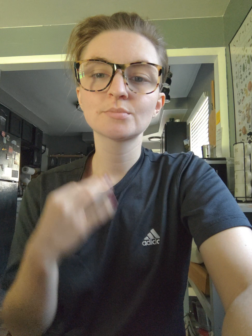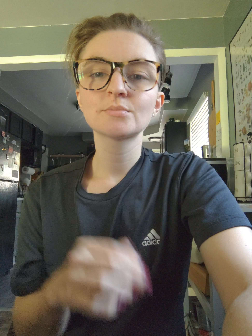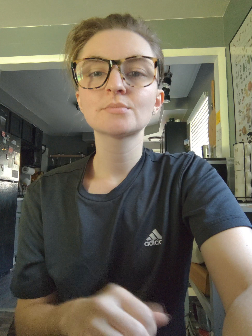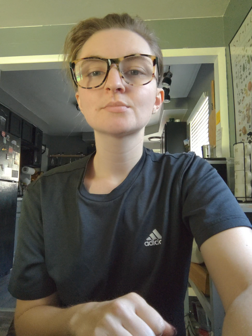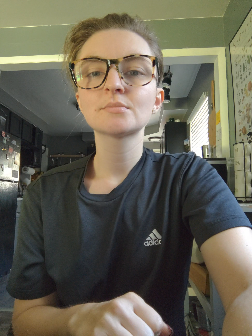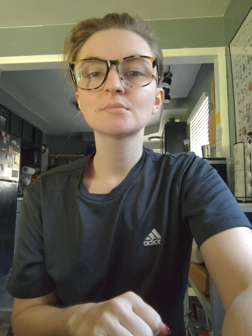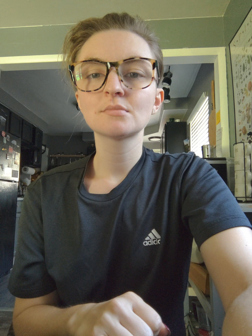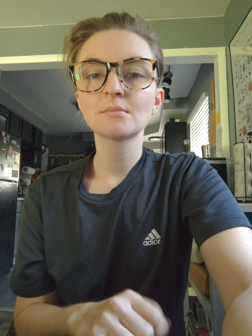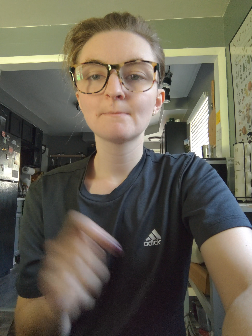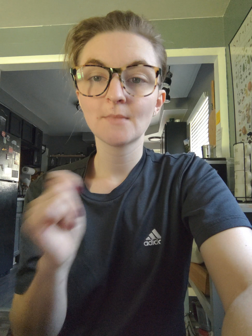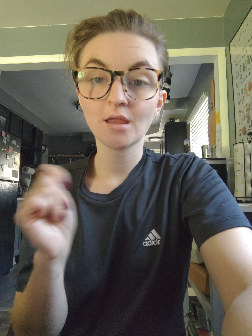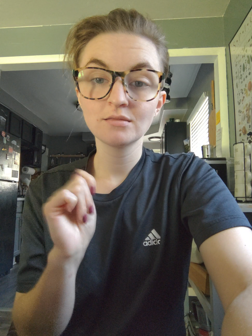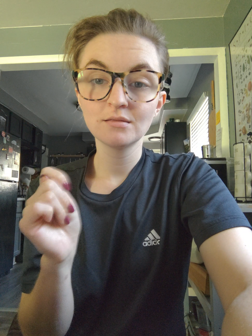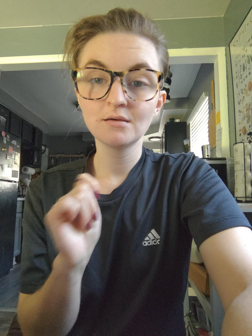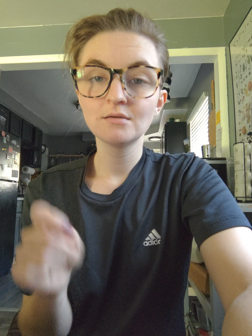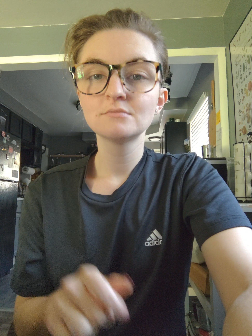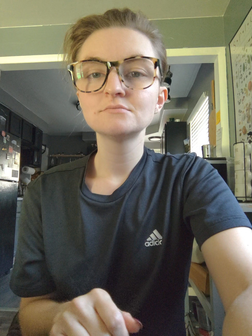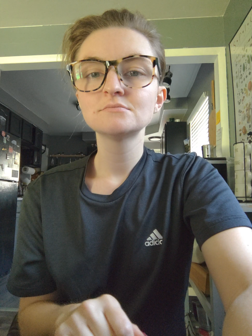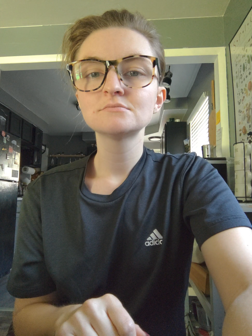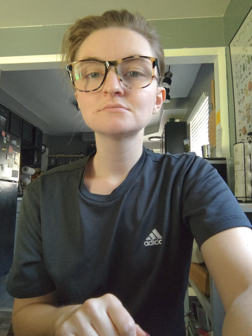bathroom